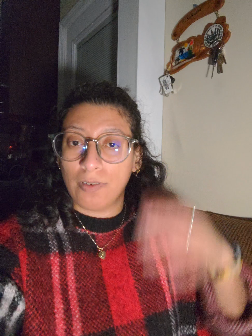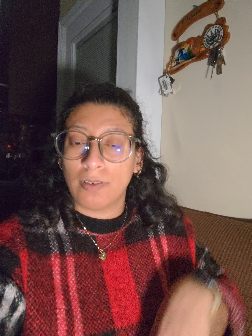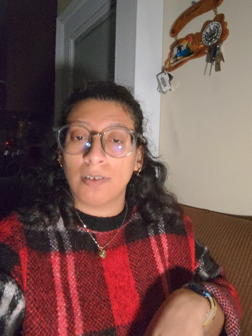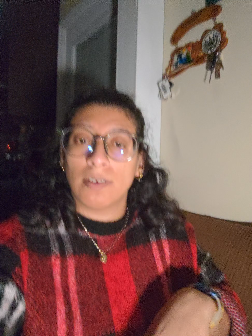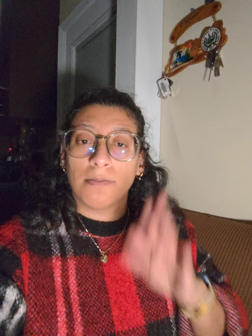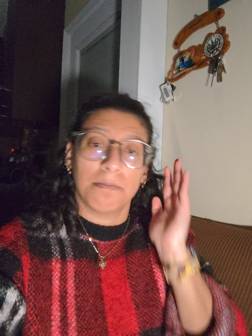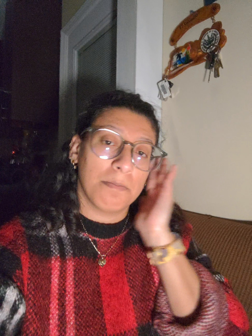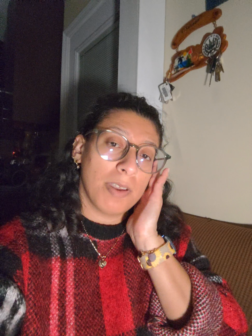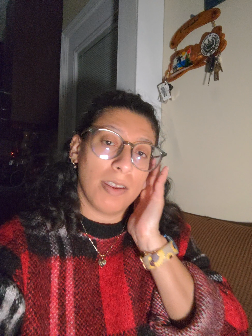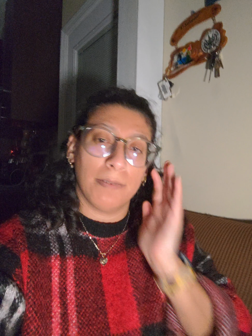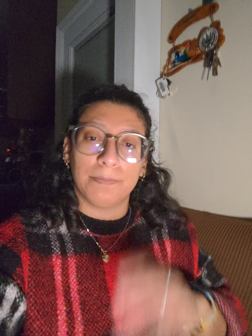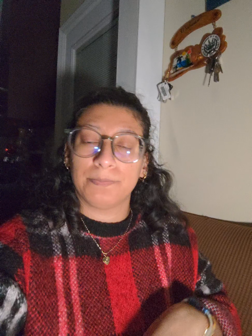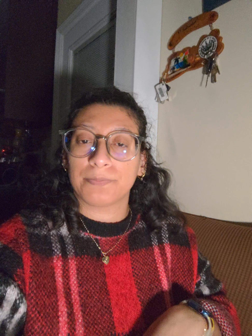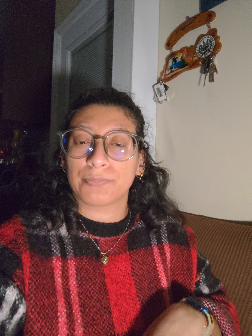bed